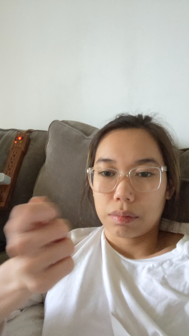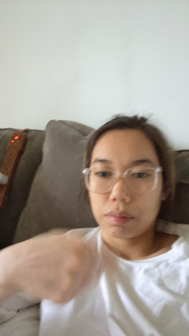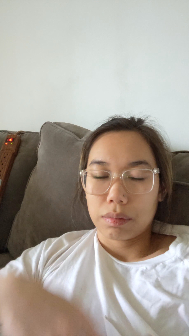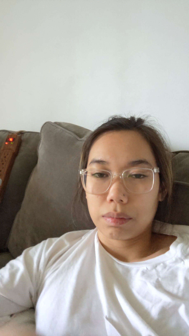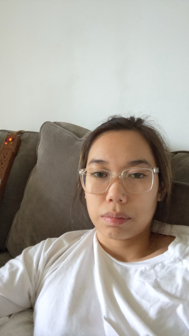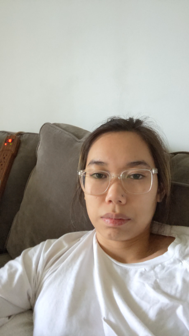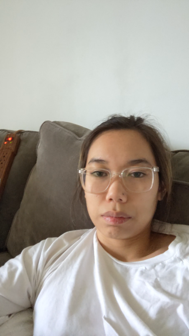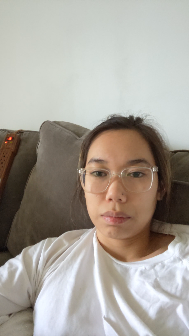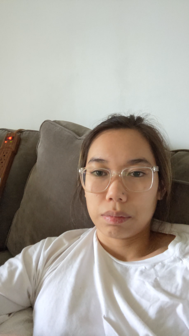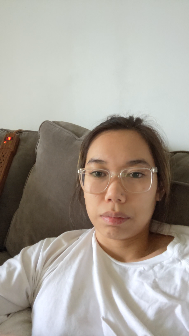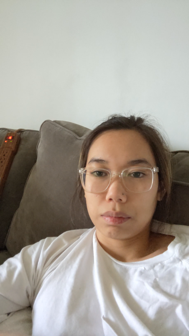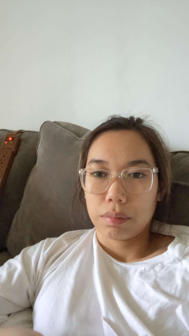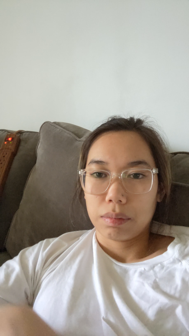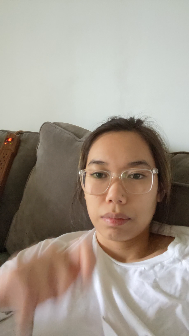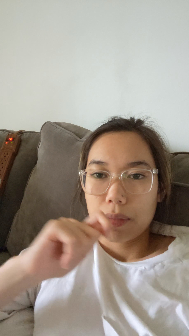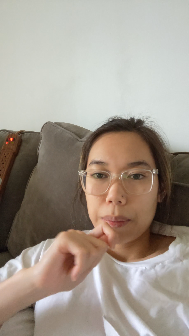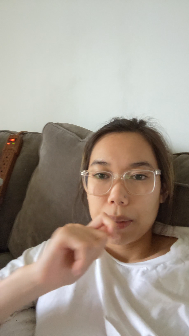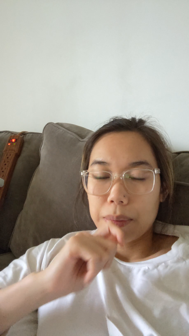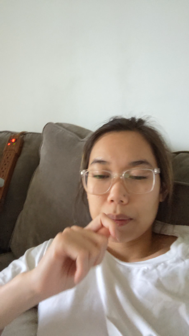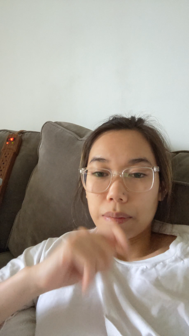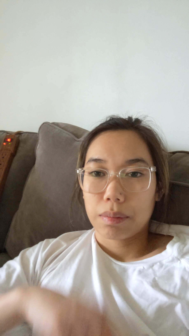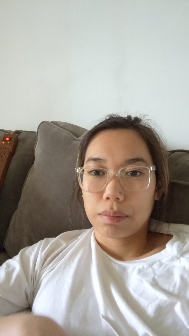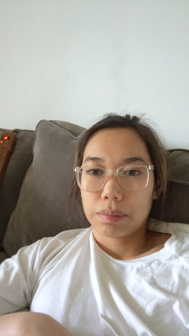popsicle